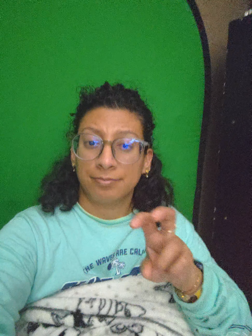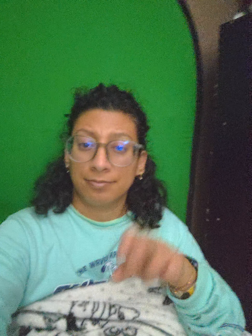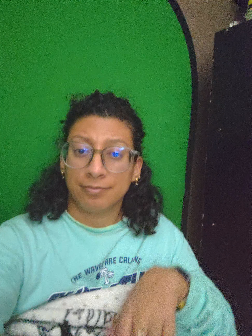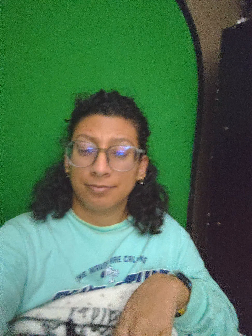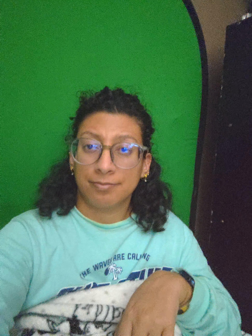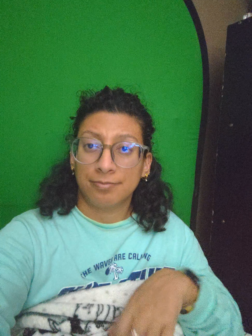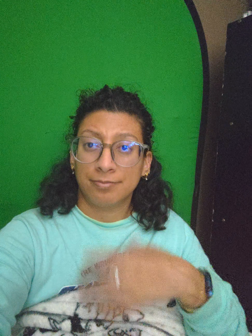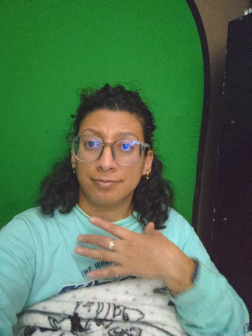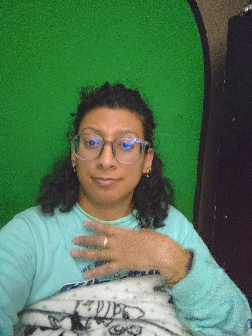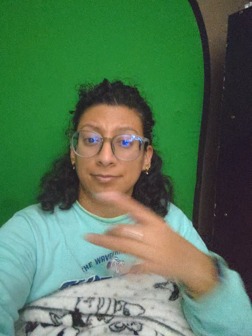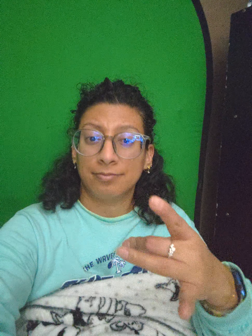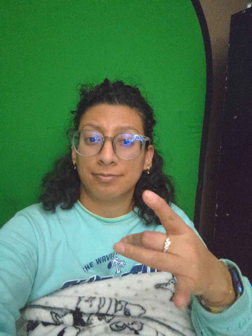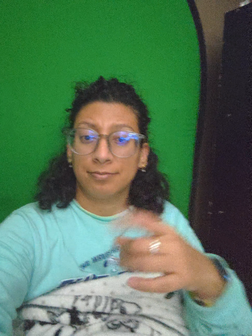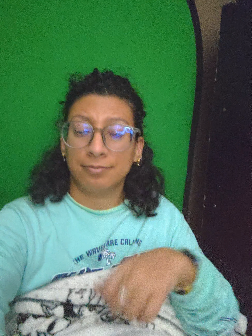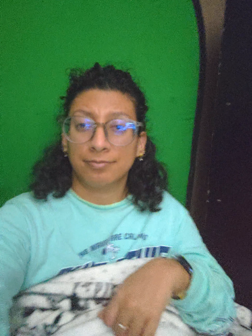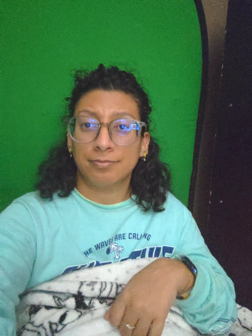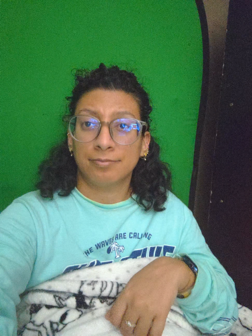like